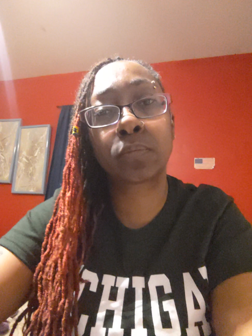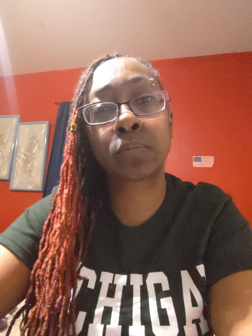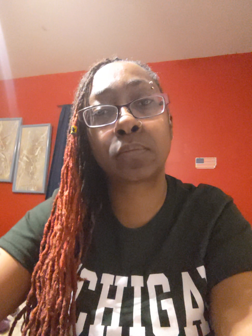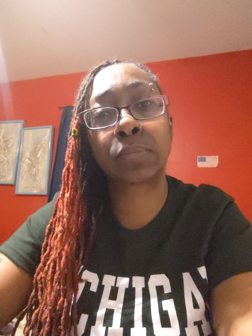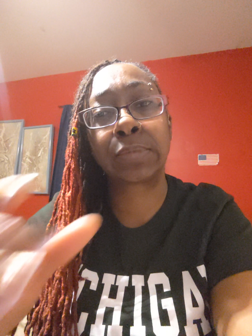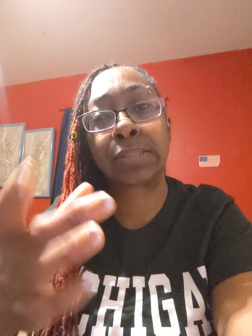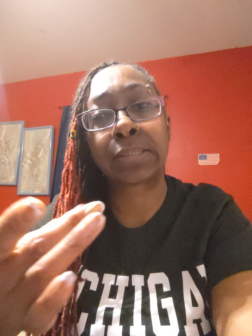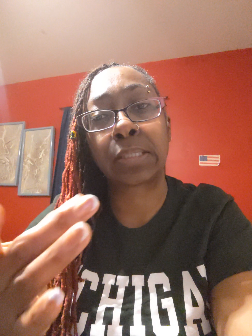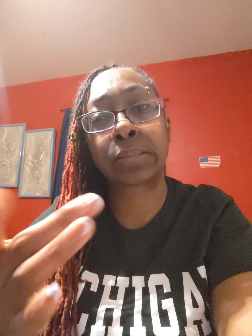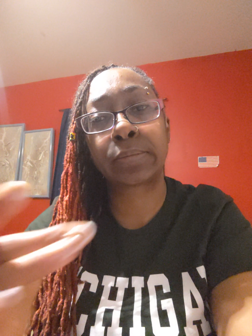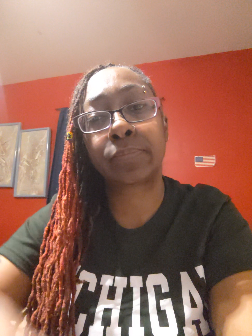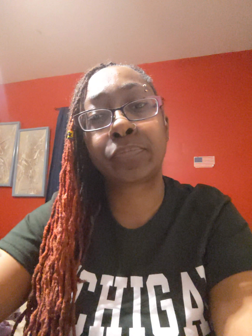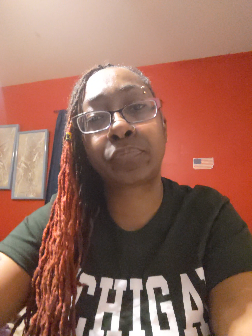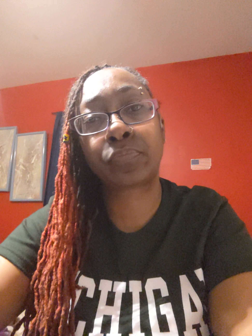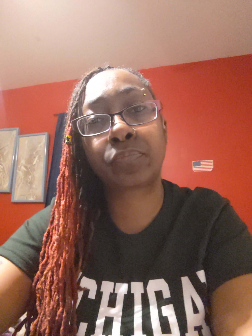sticky